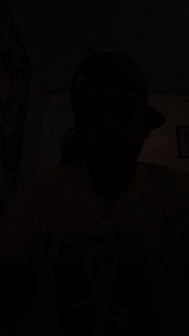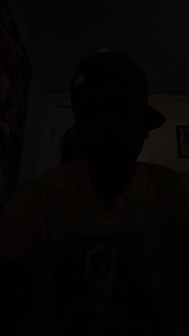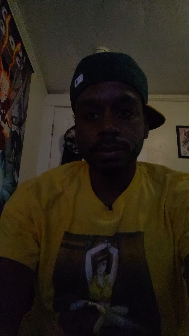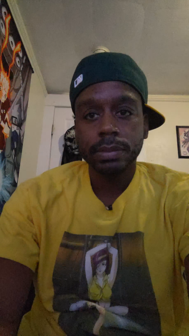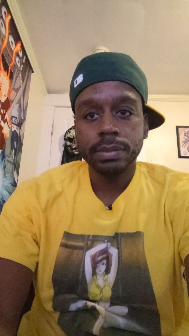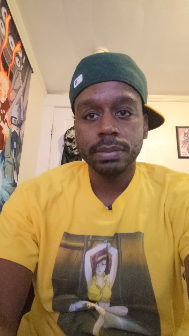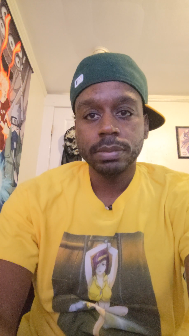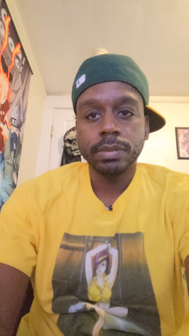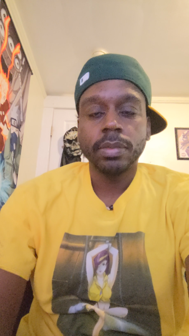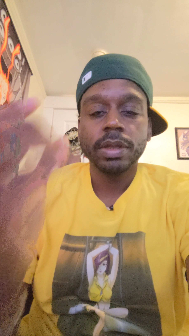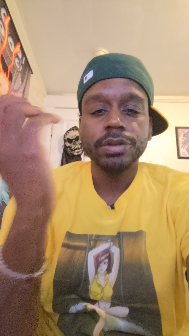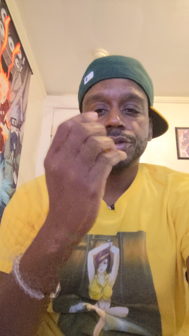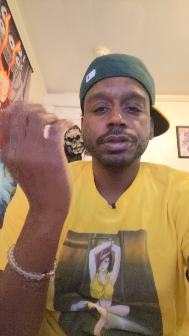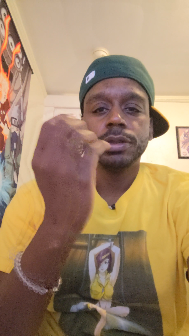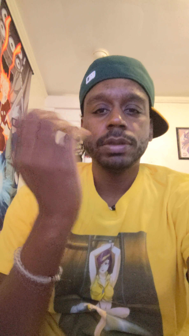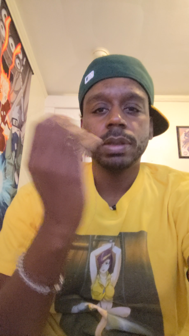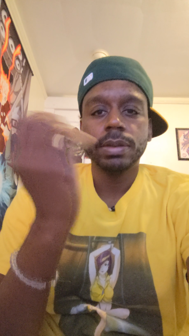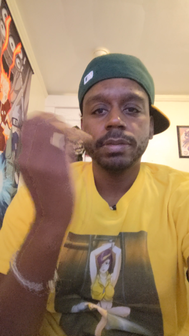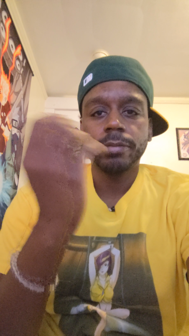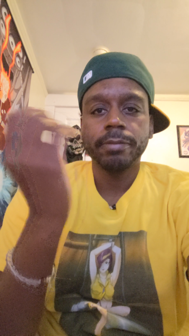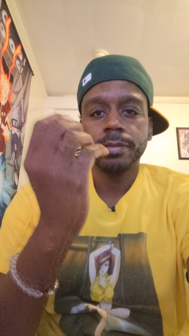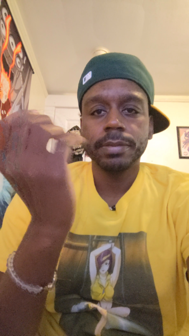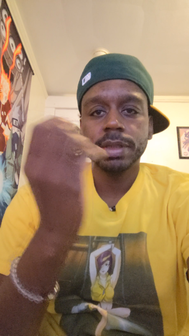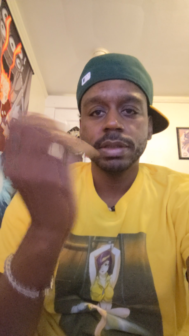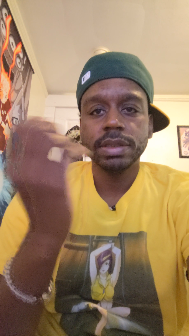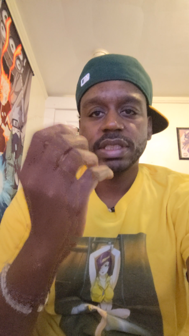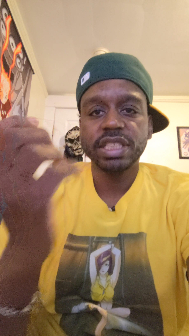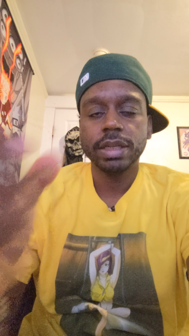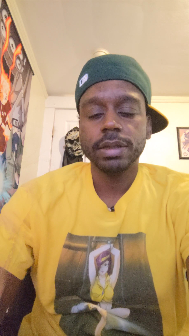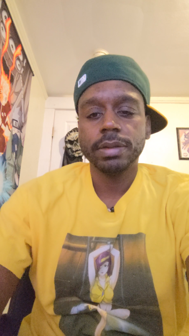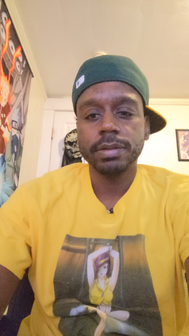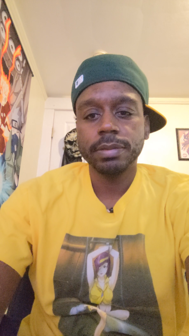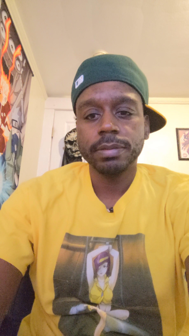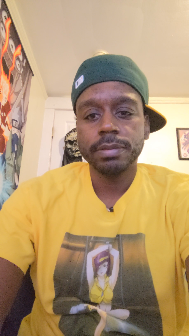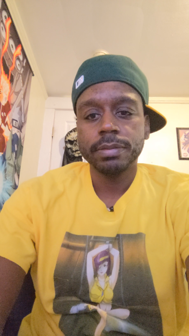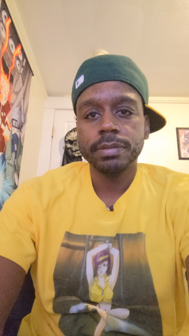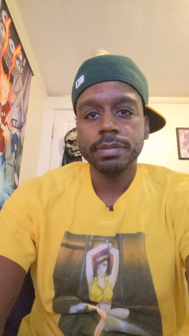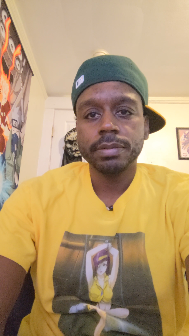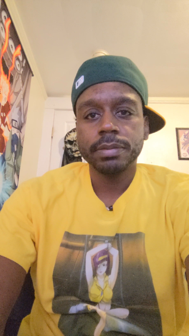shake